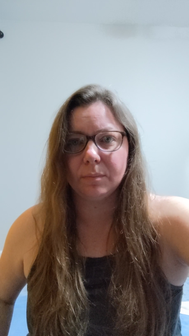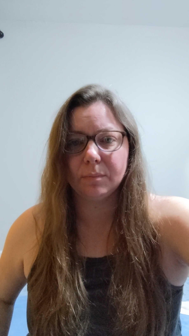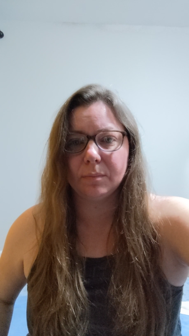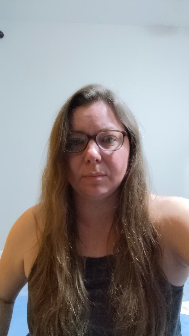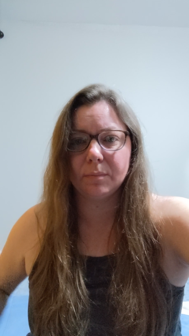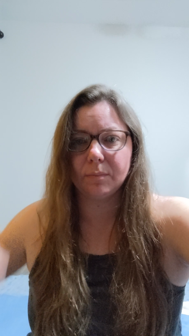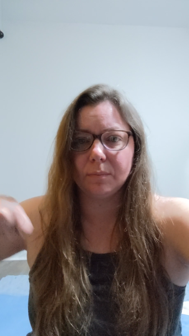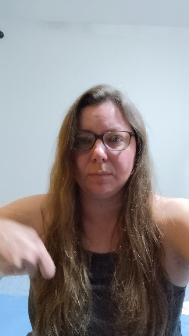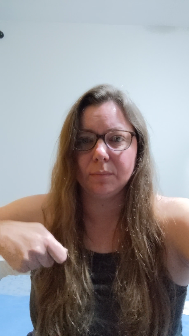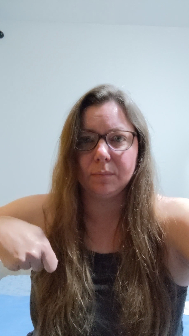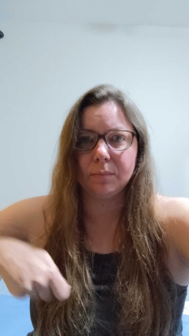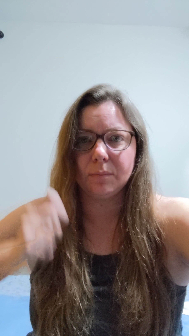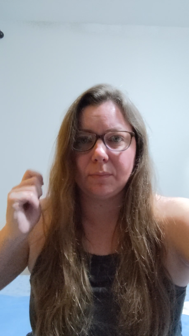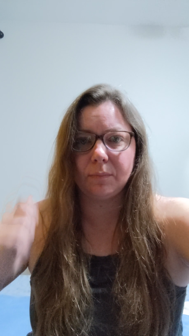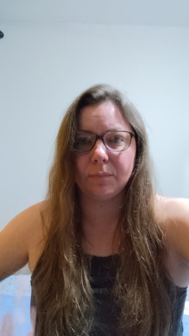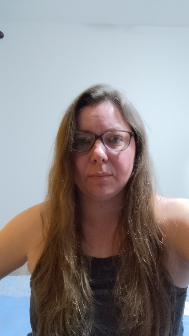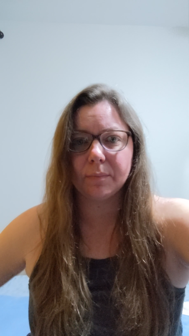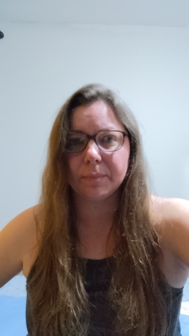shovel